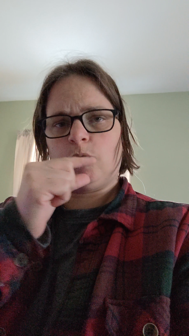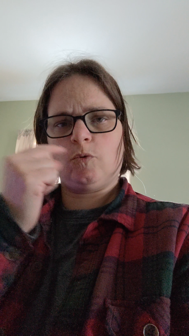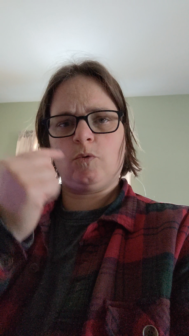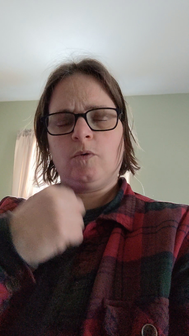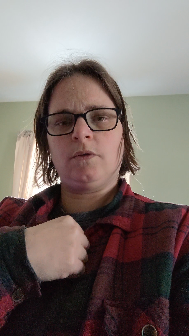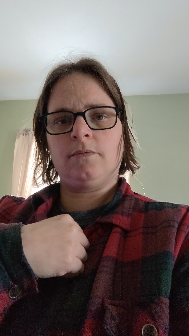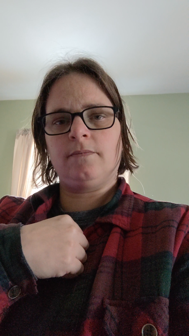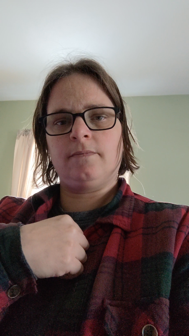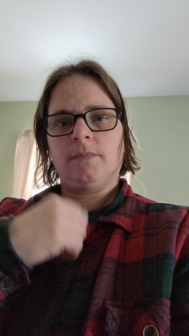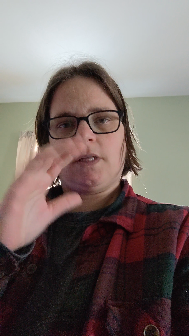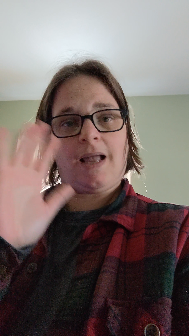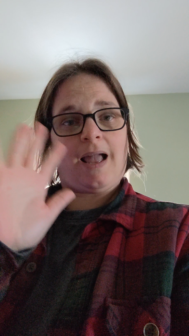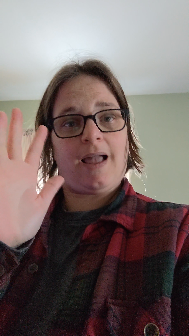hi